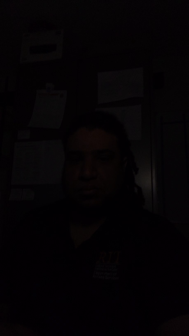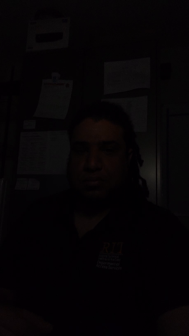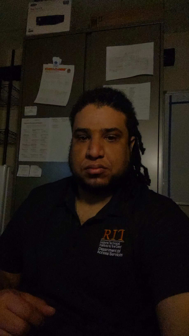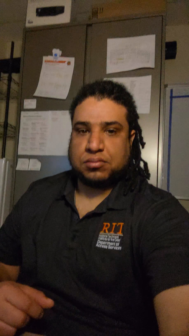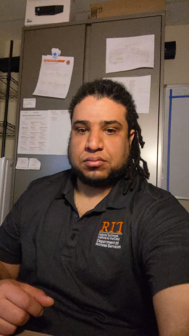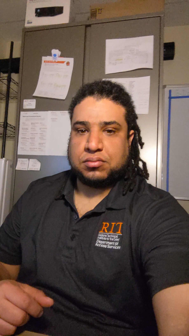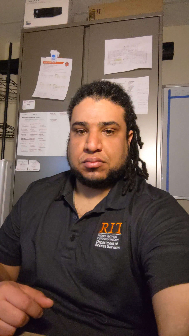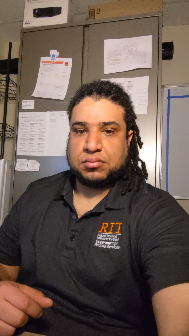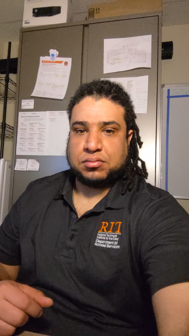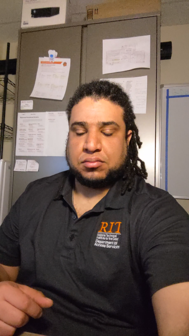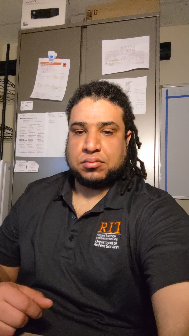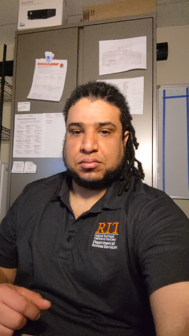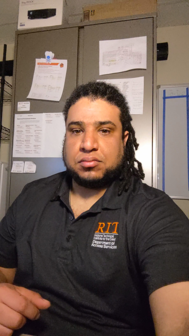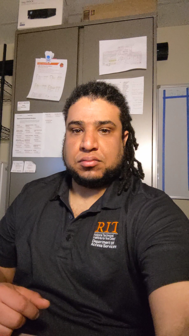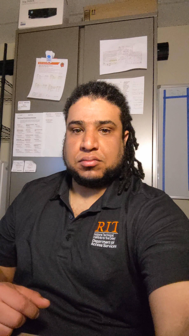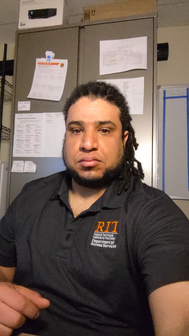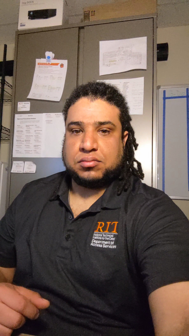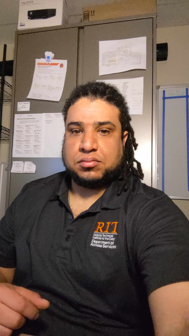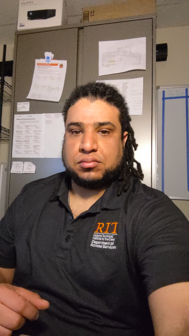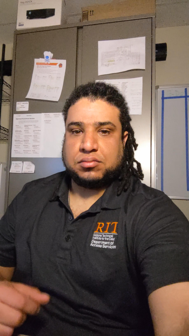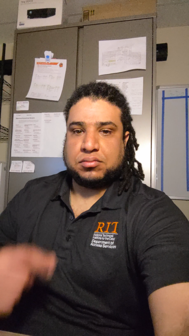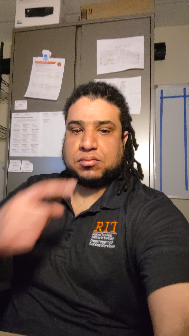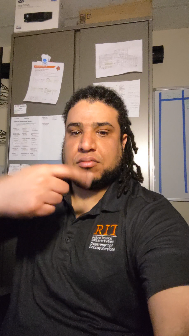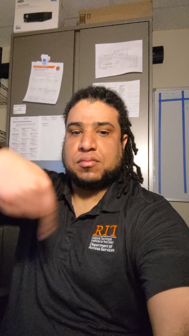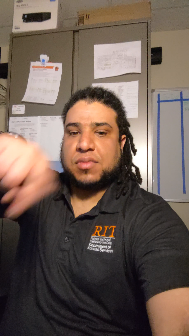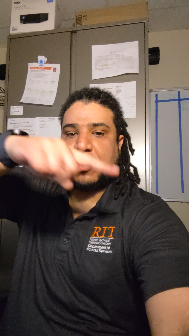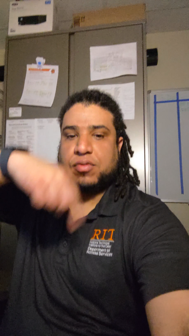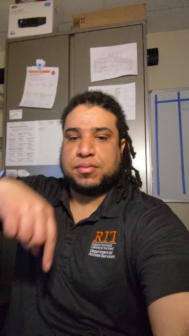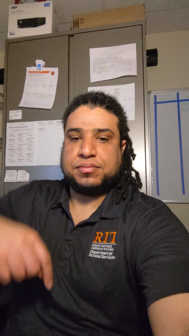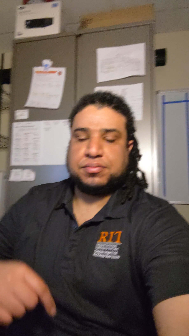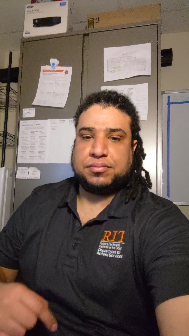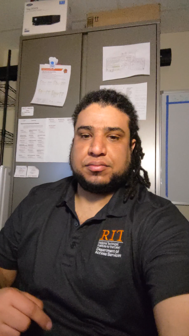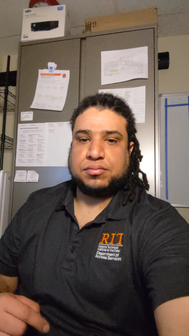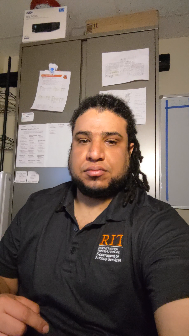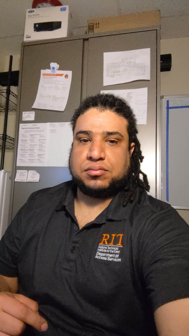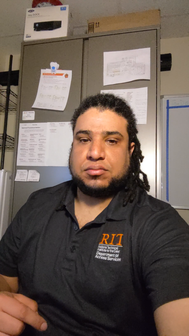around